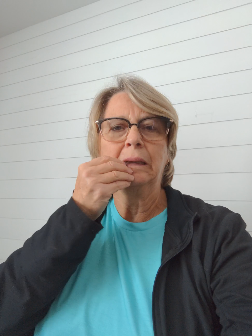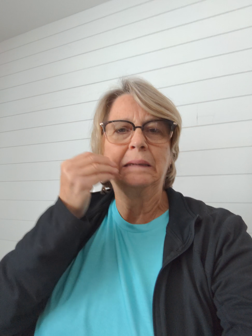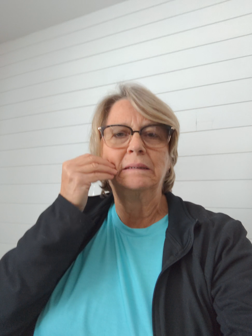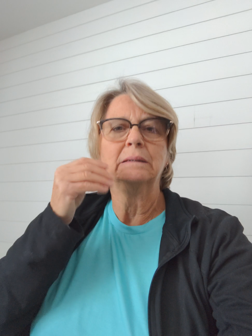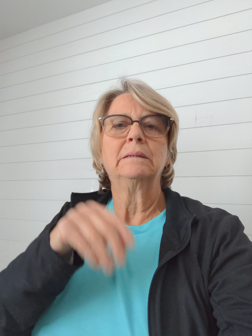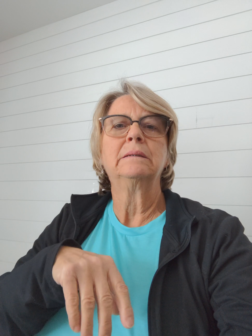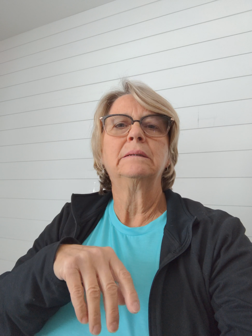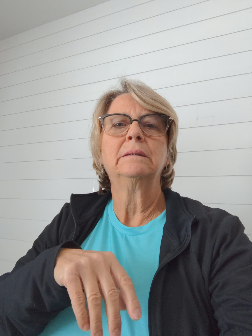kiss